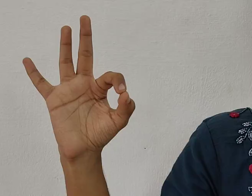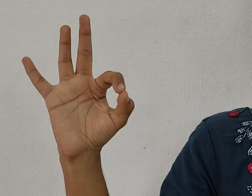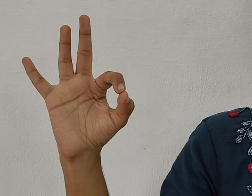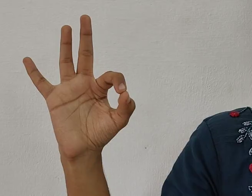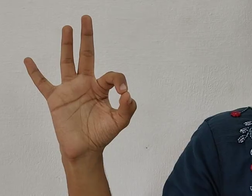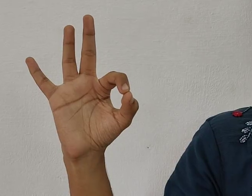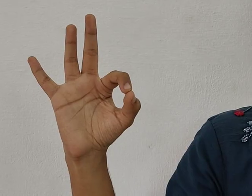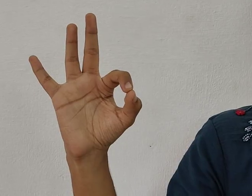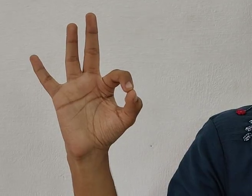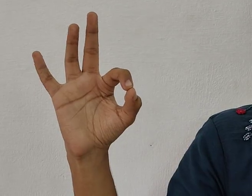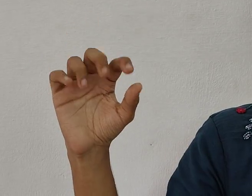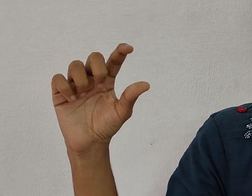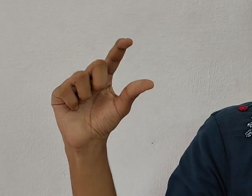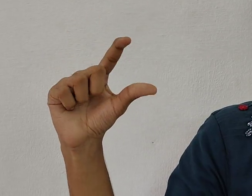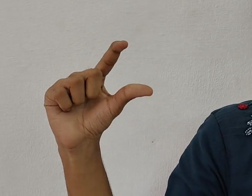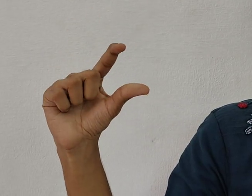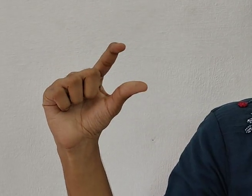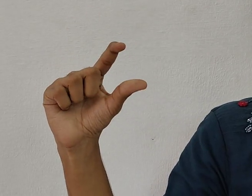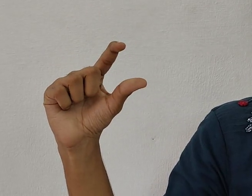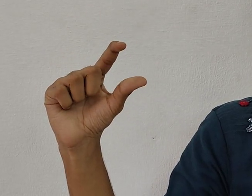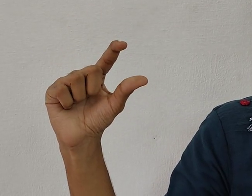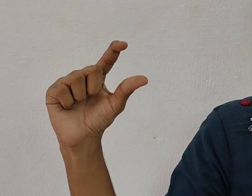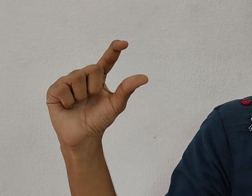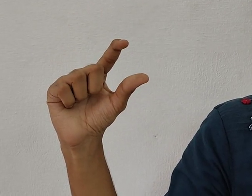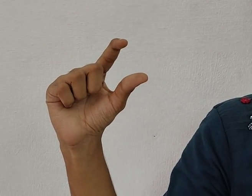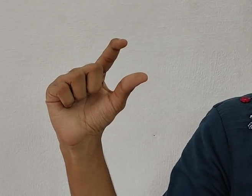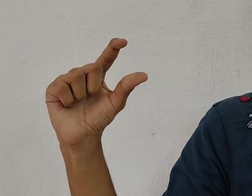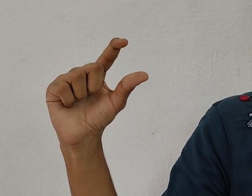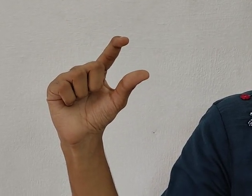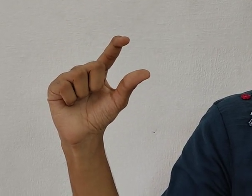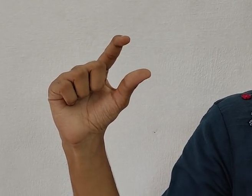ഓ